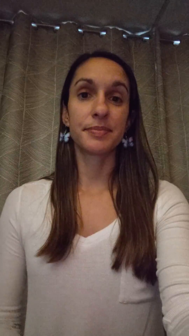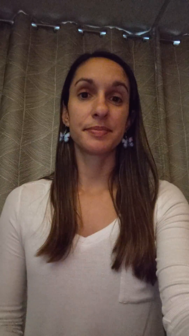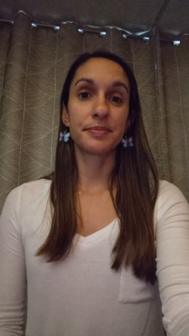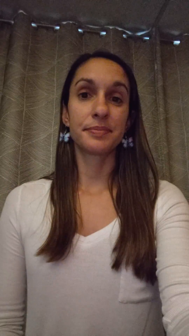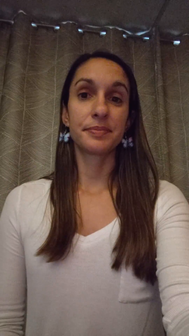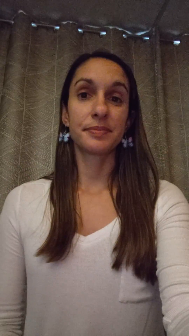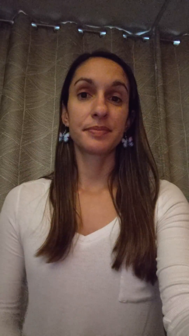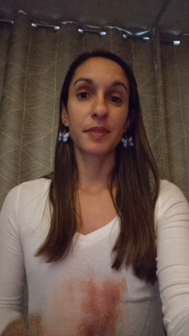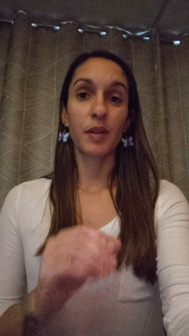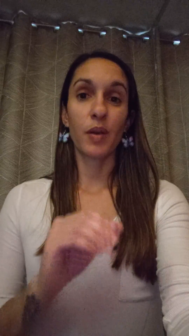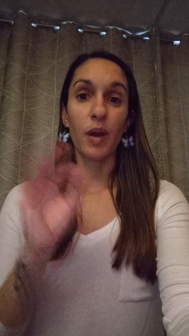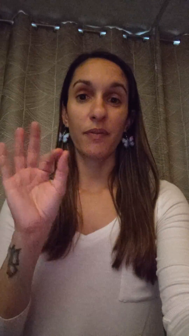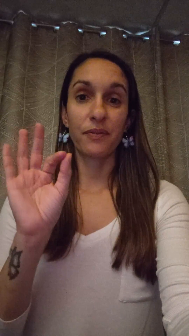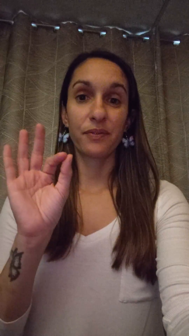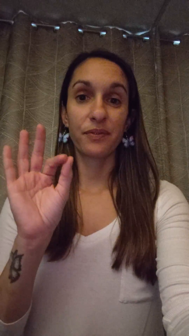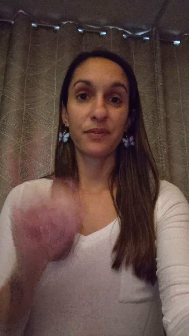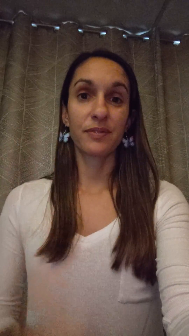off